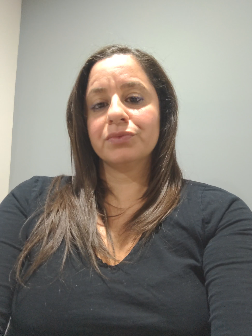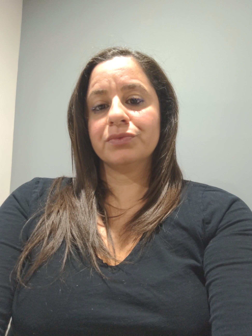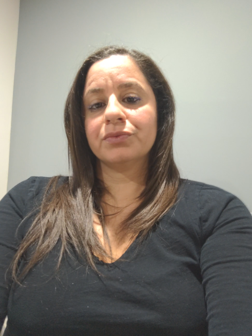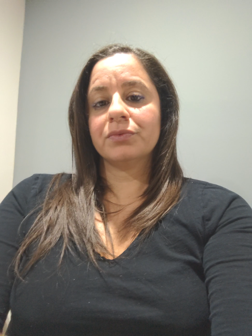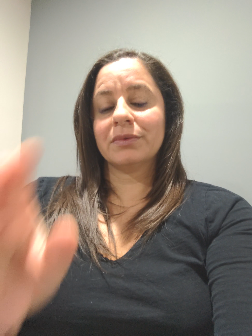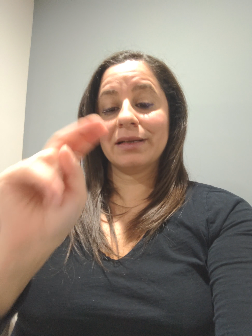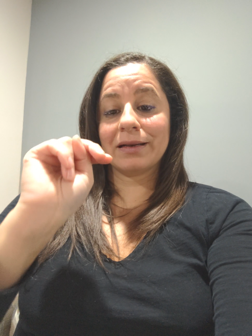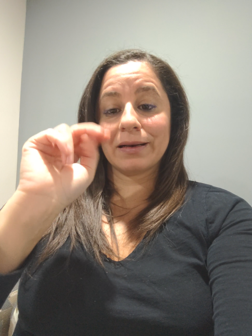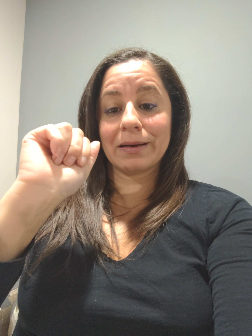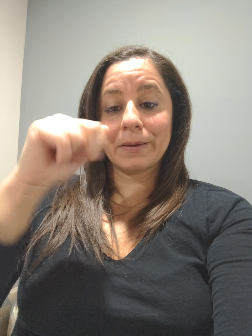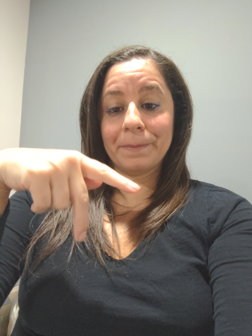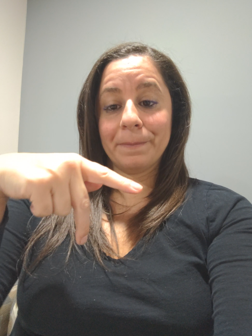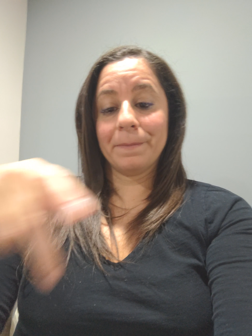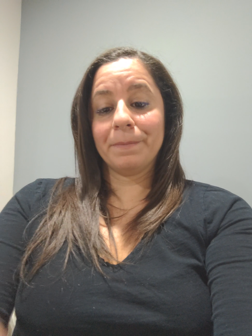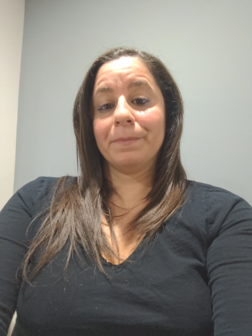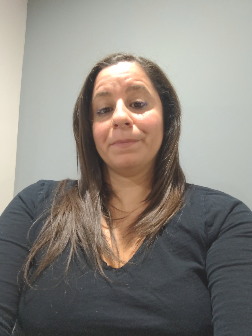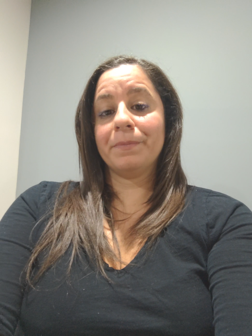nap